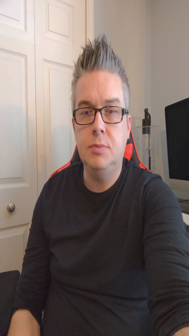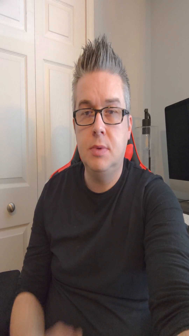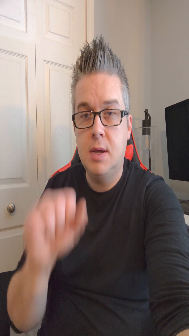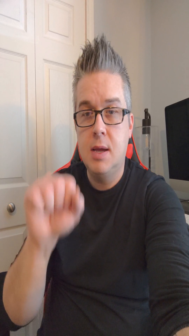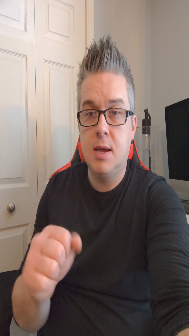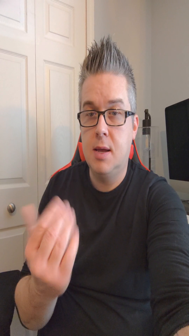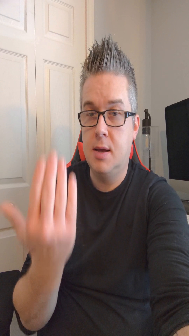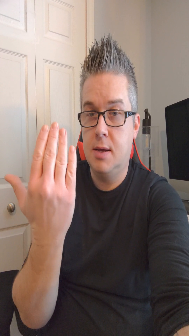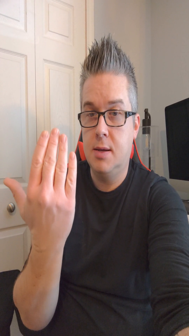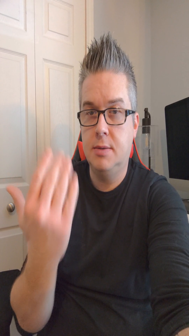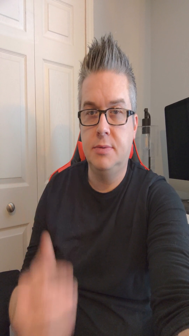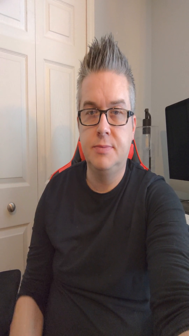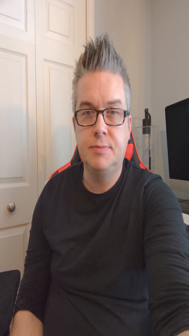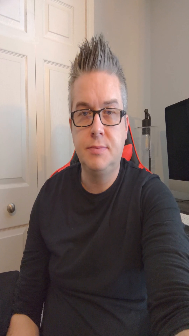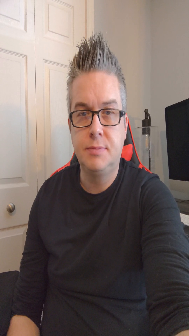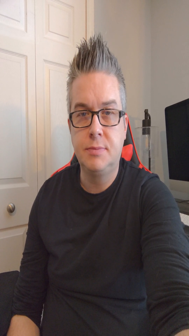mitten